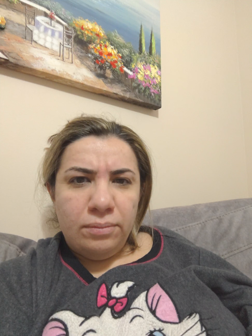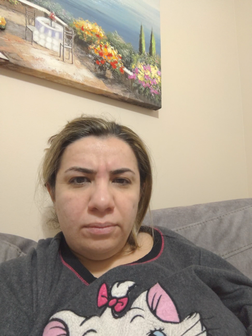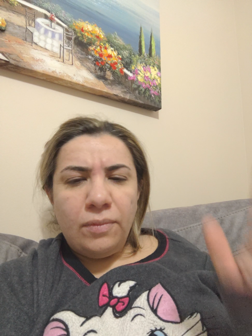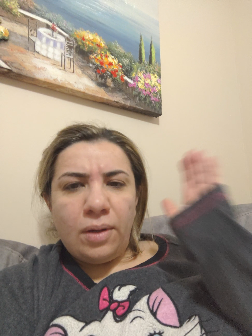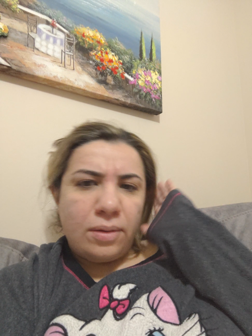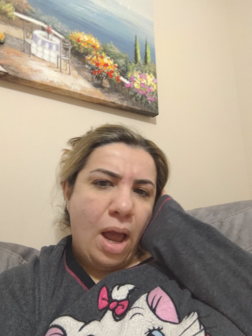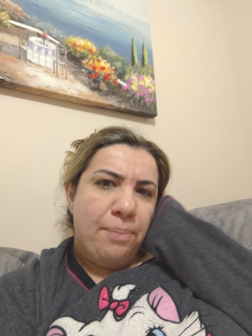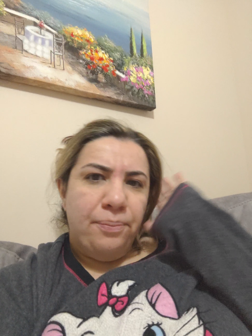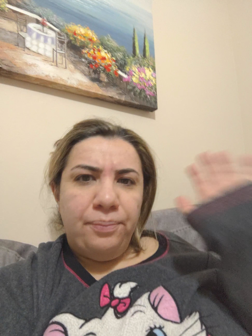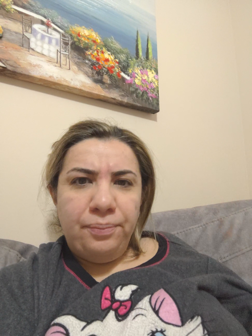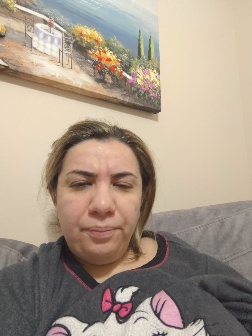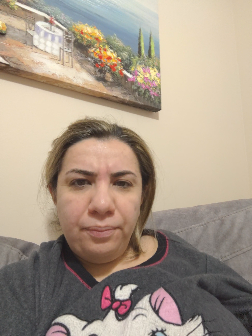bed